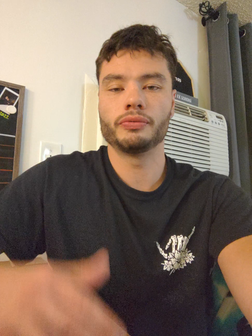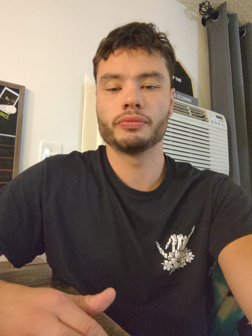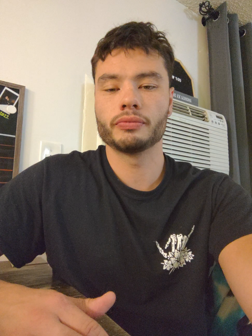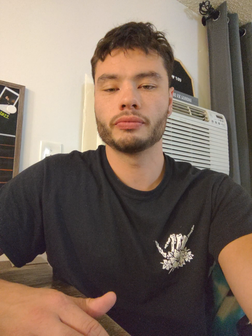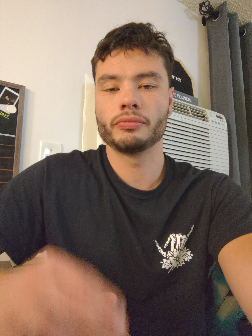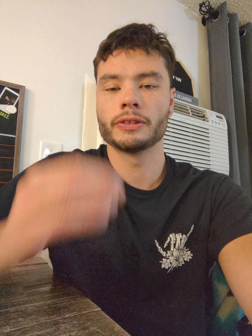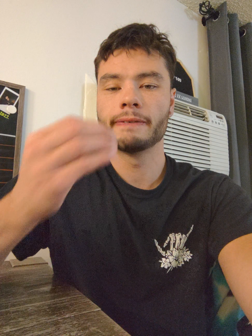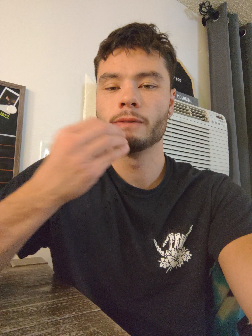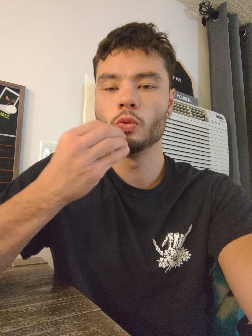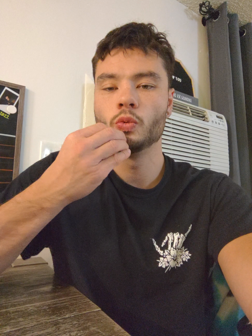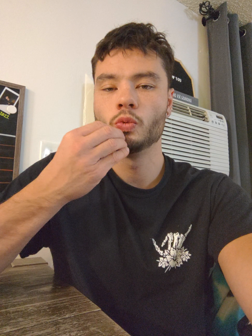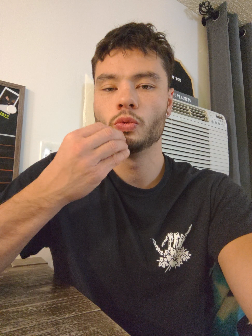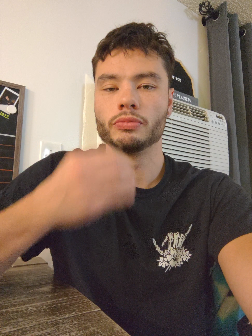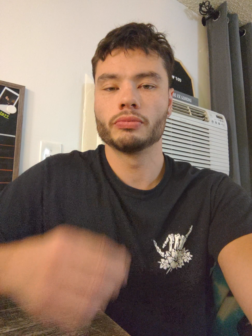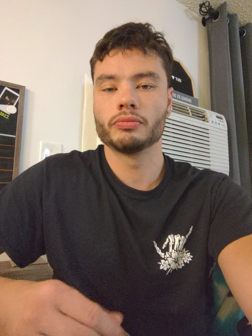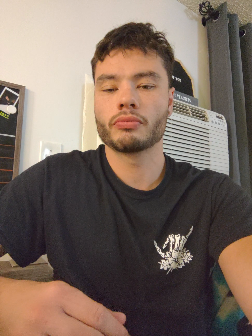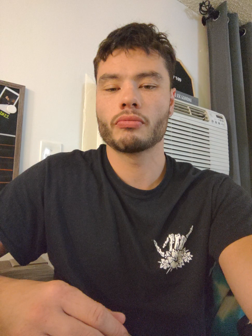food